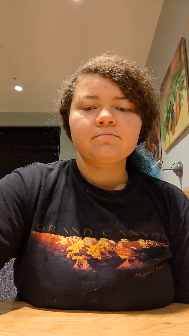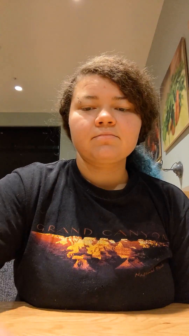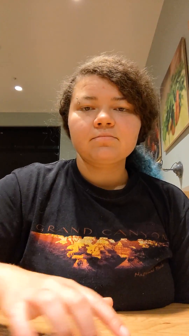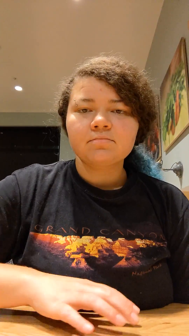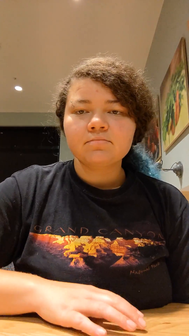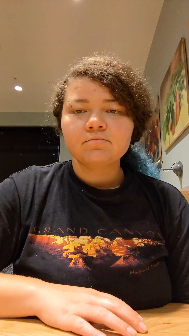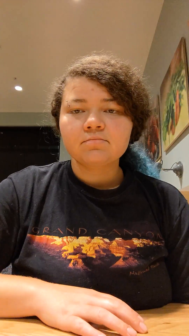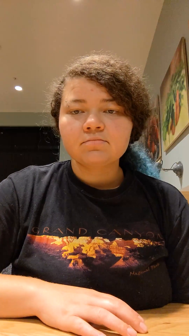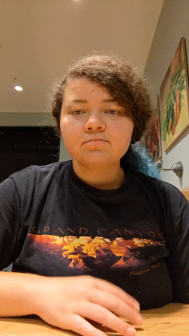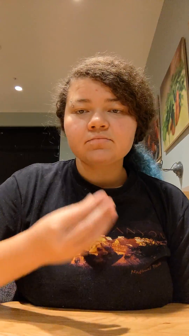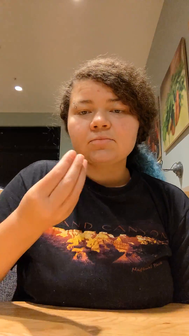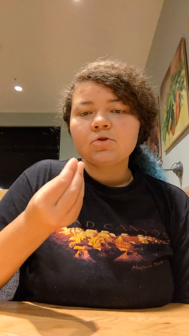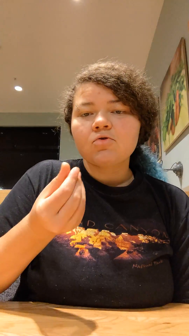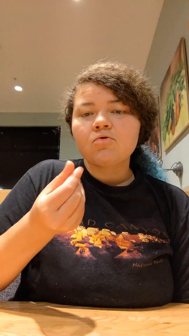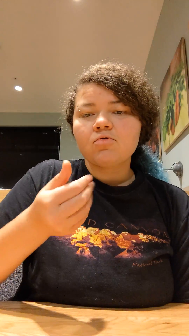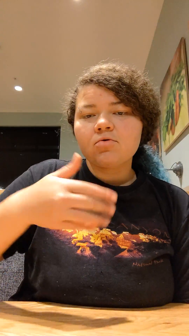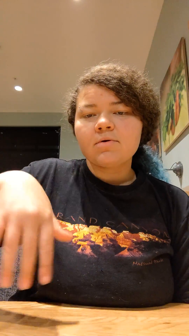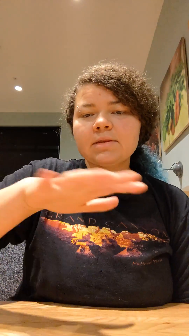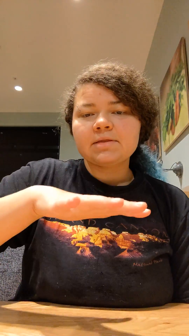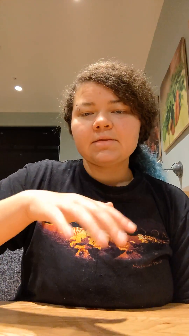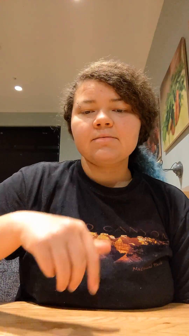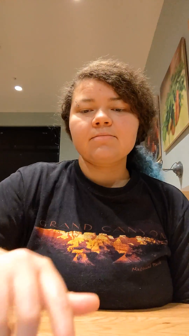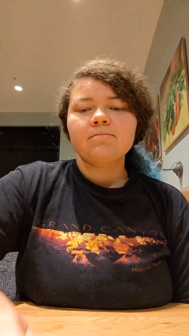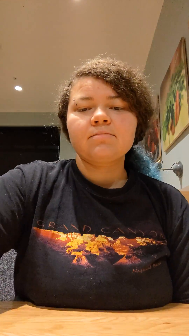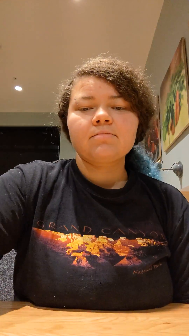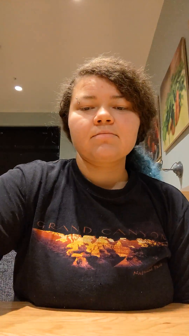garden